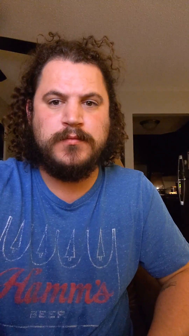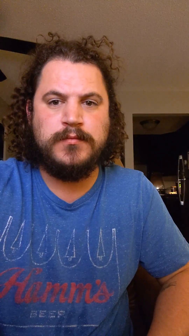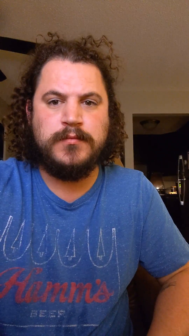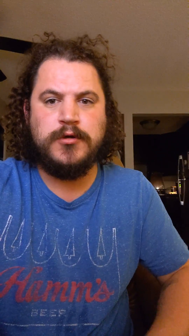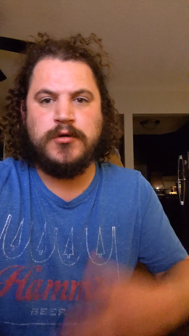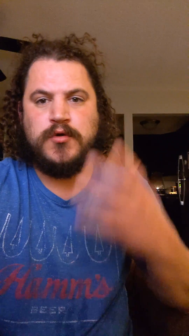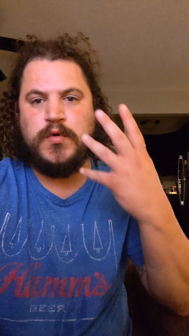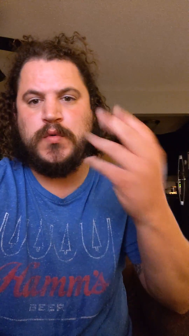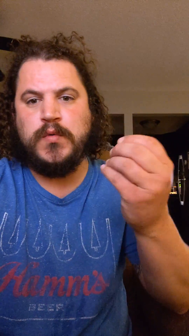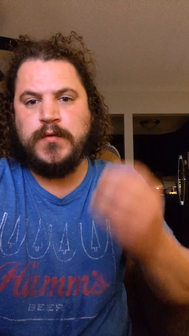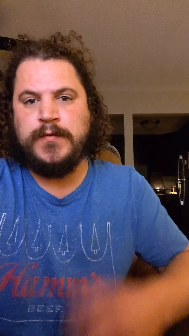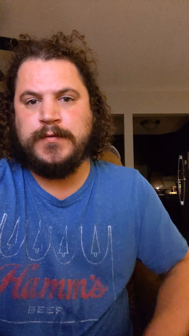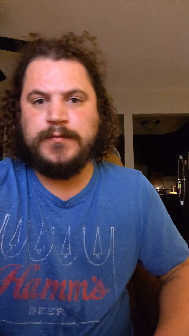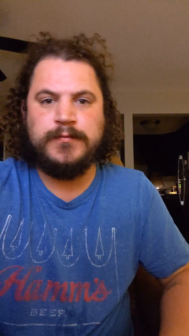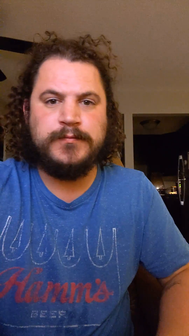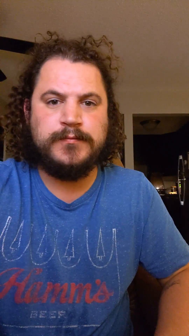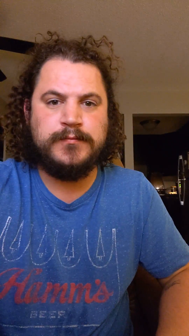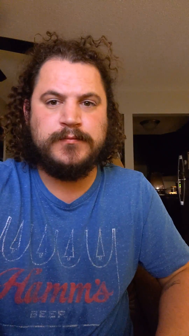going to